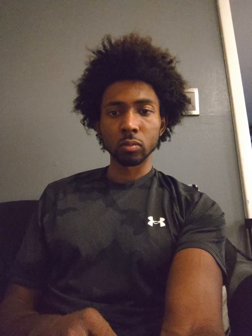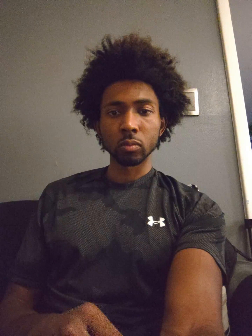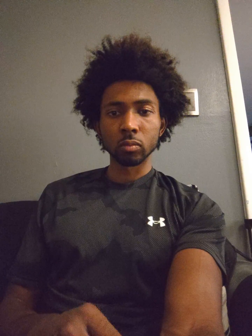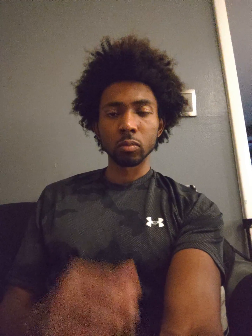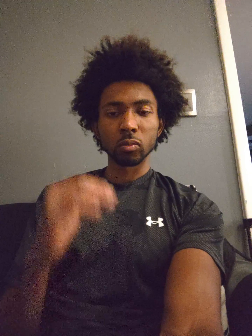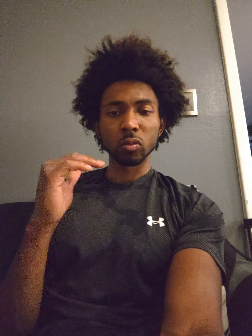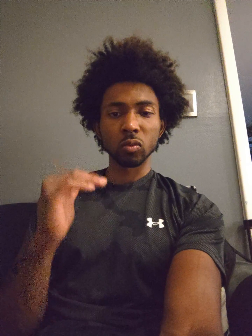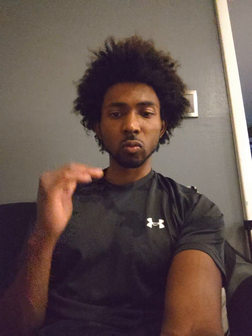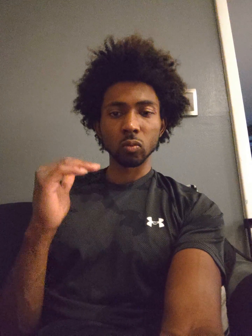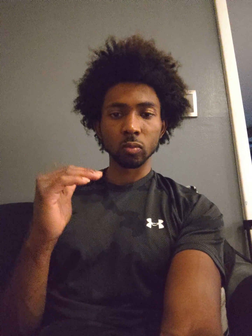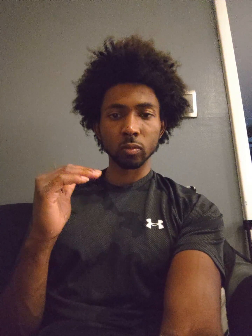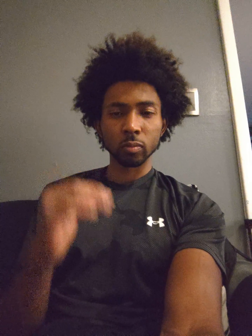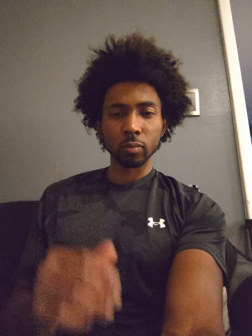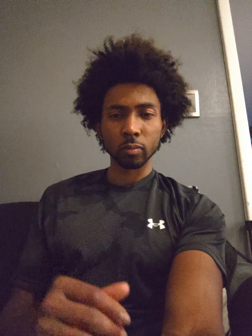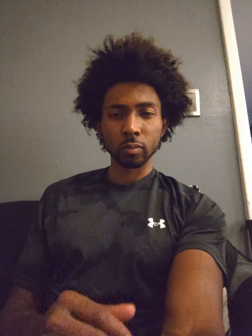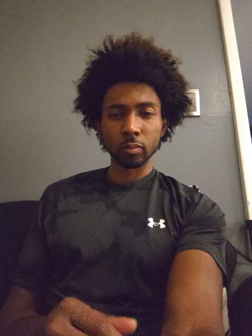little